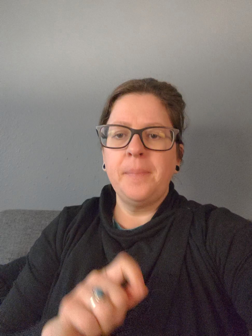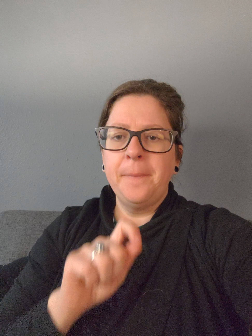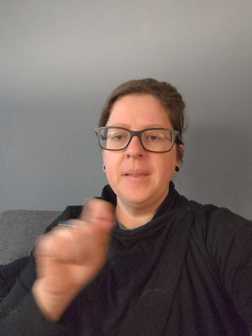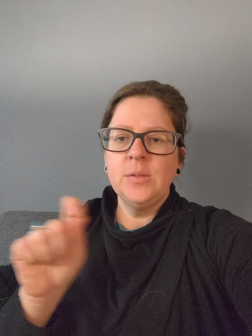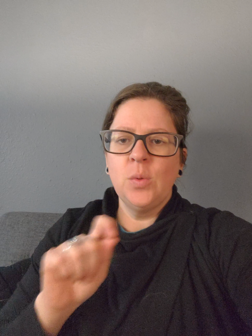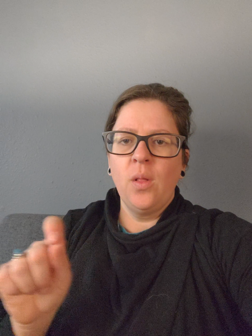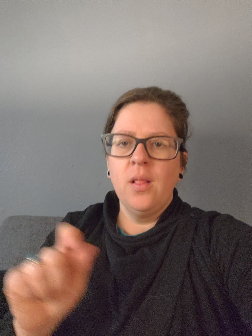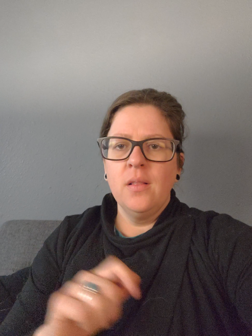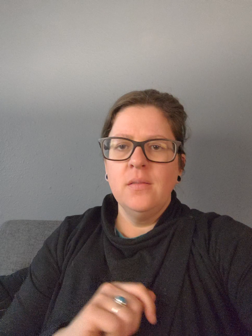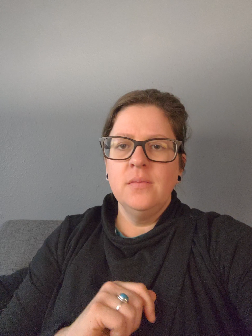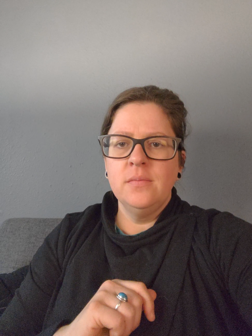pencil